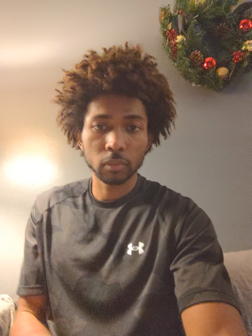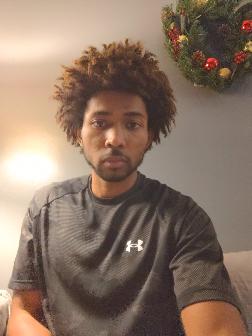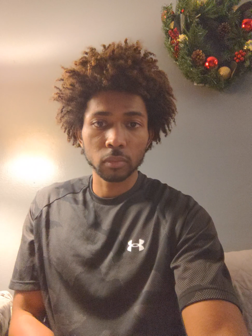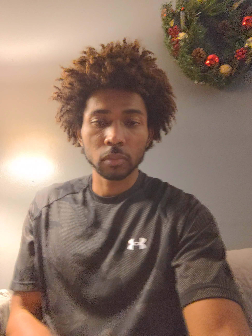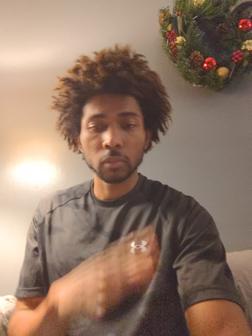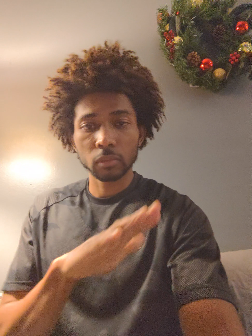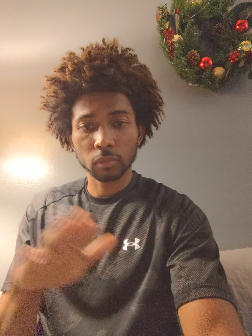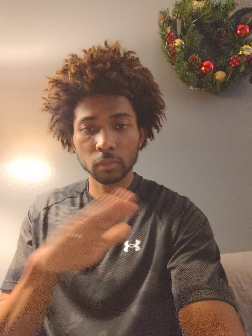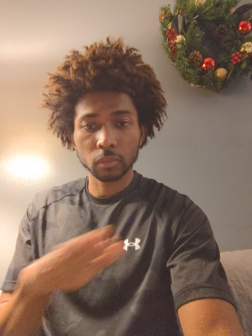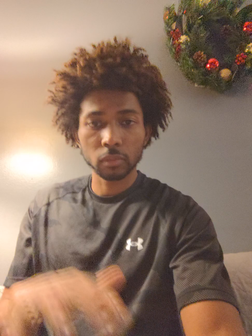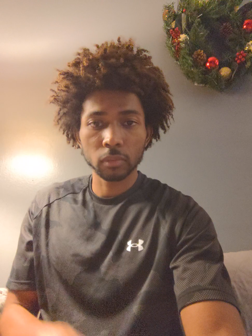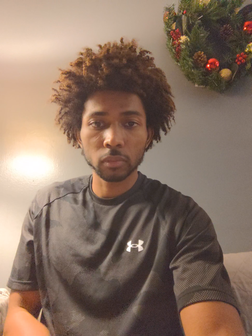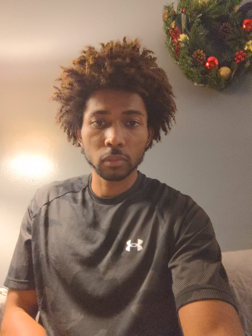clean